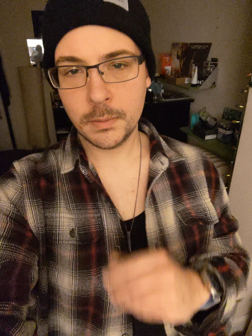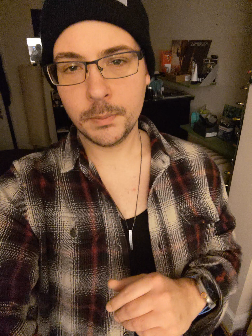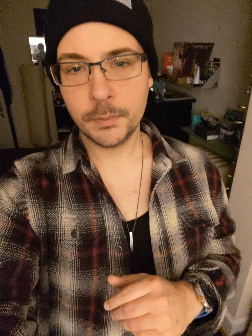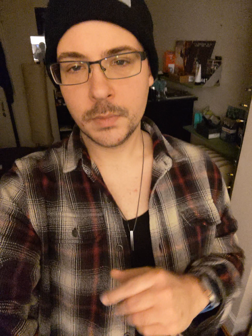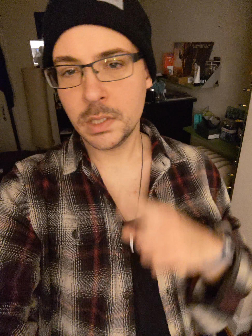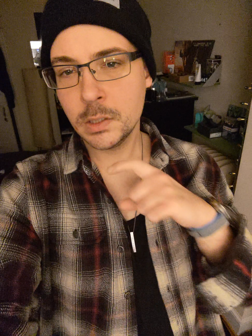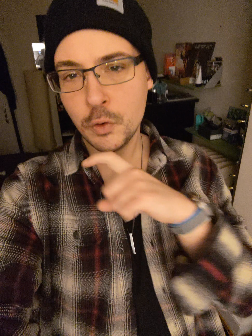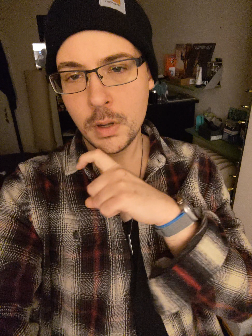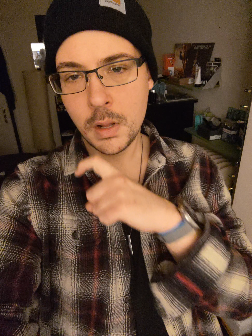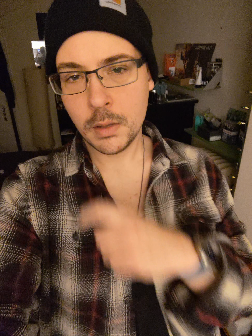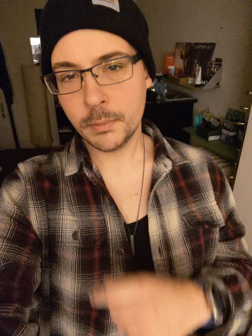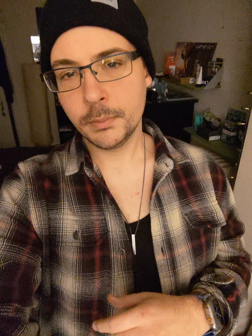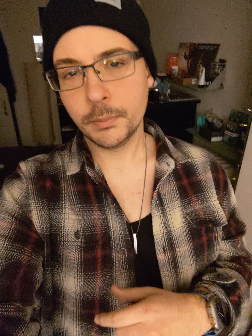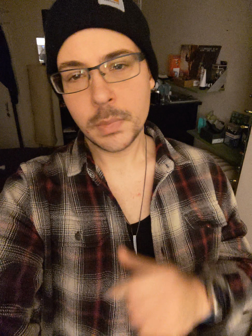cereal